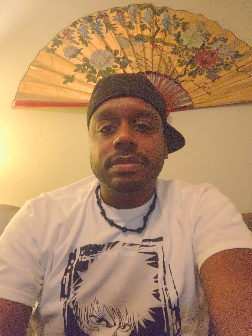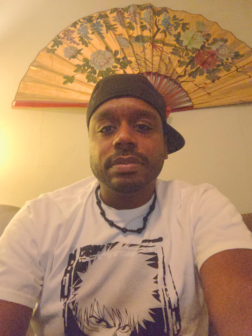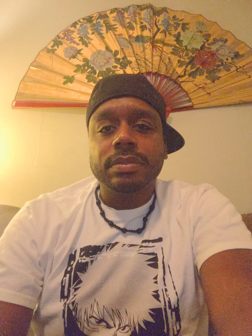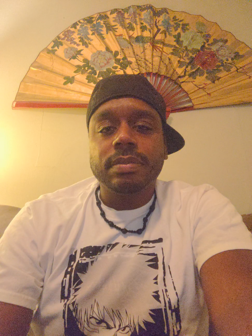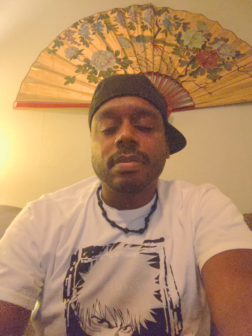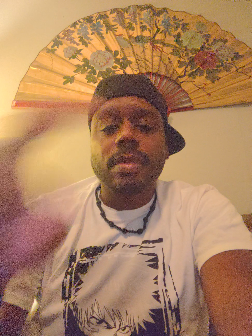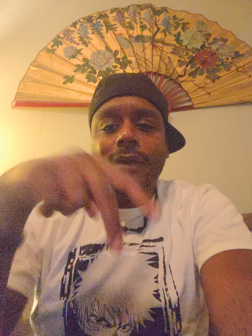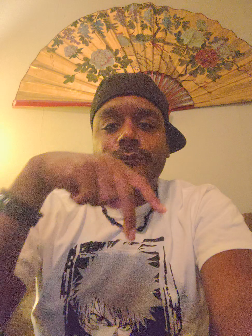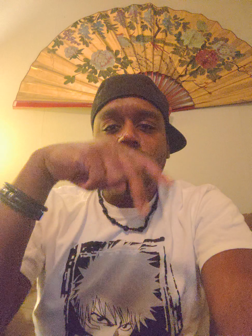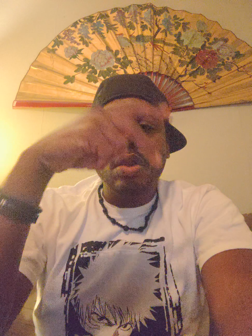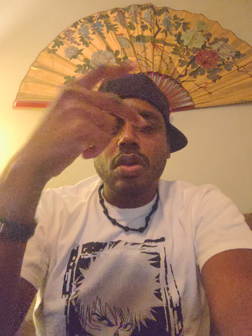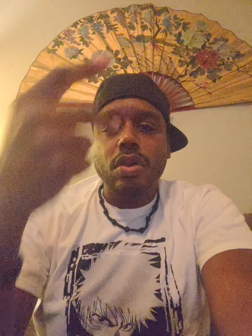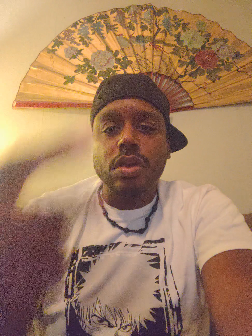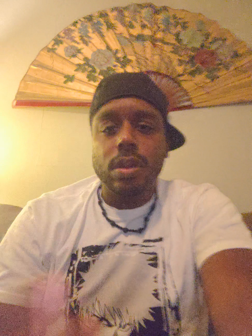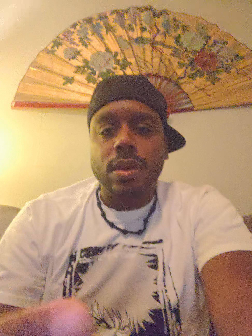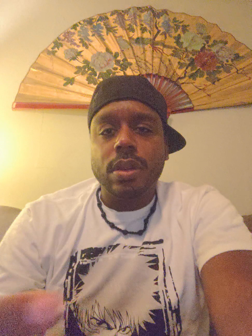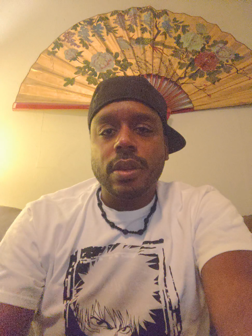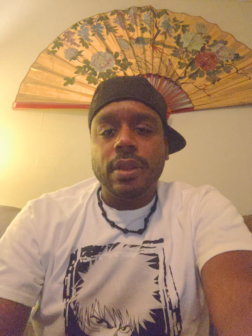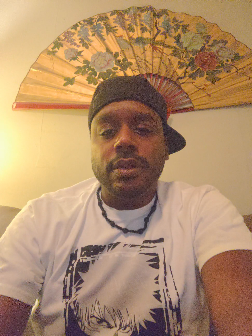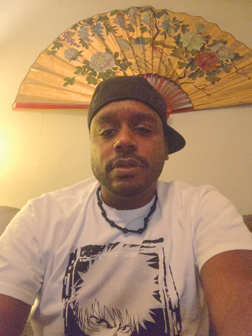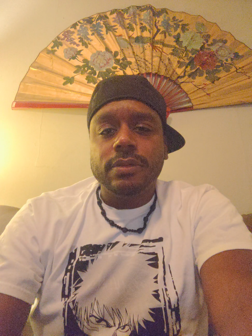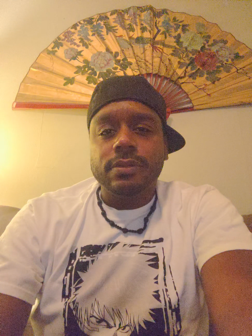fall